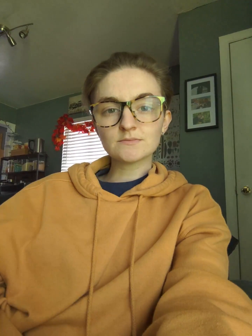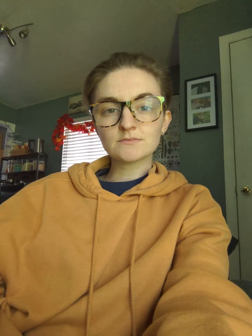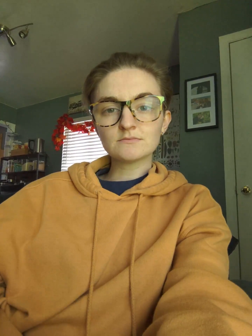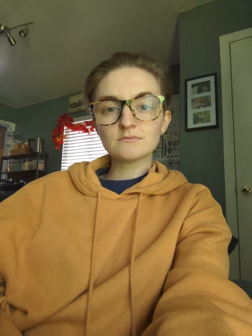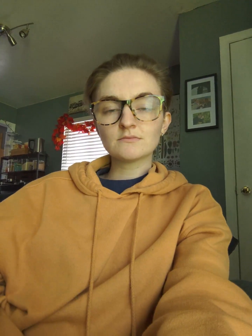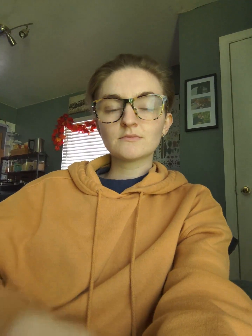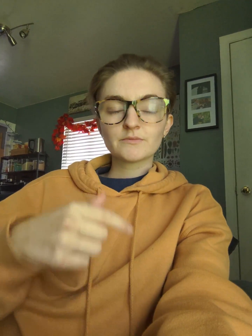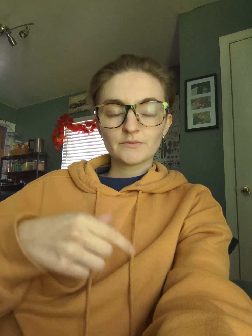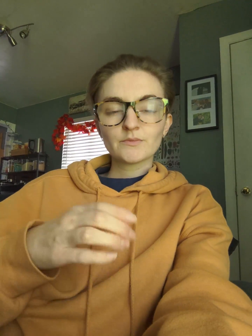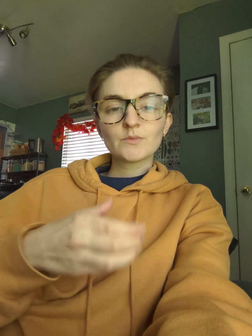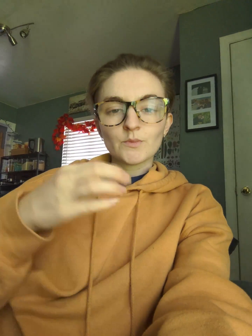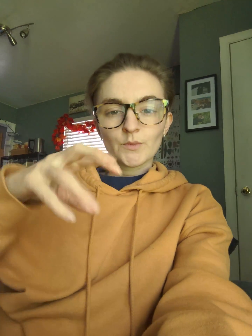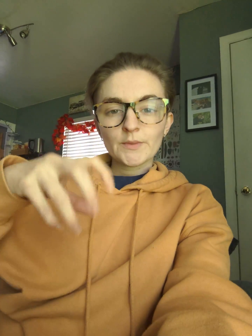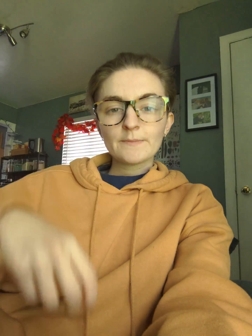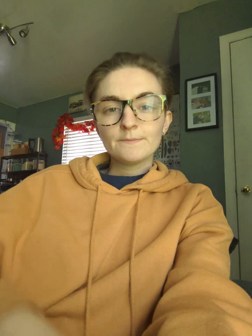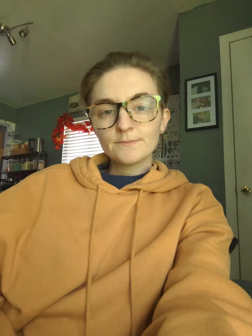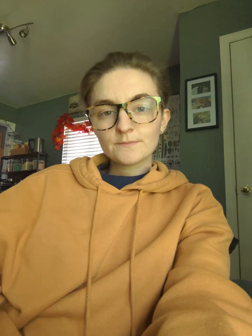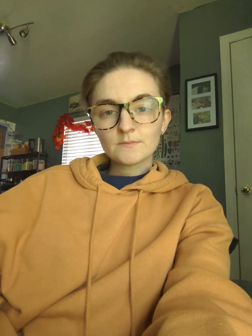jar